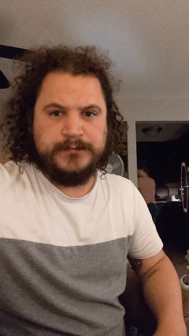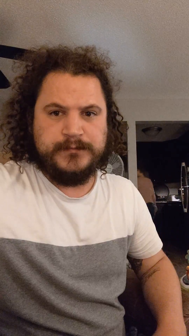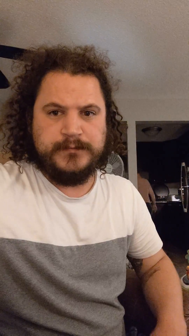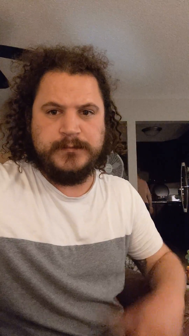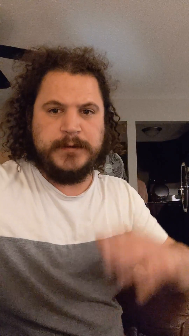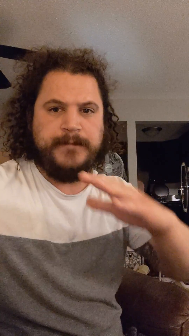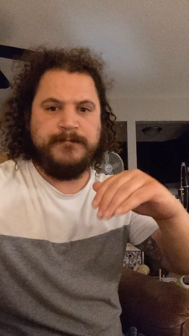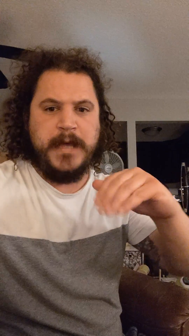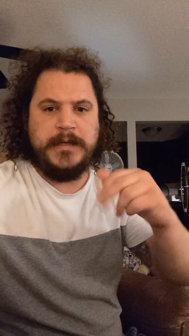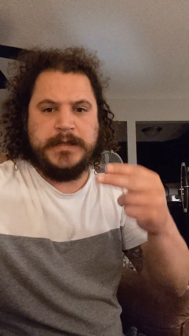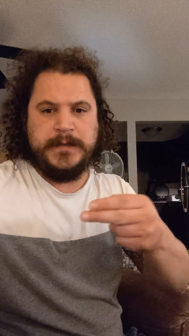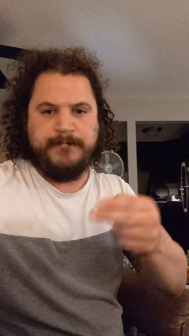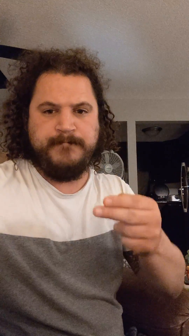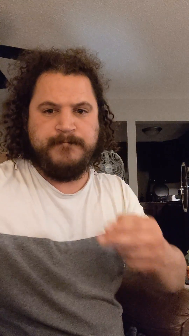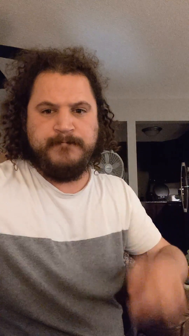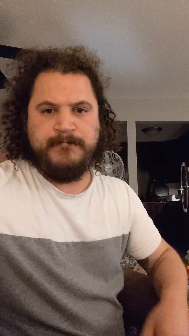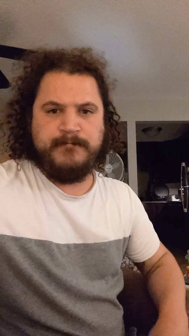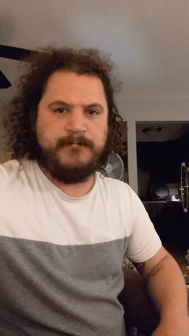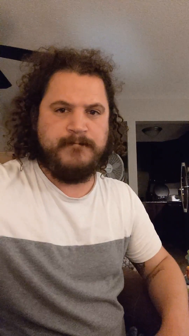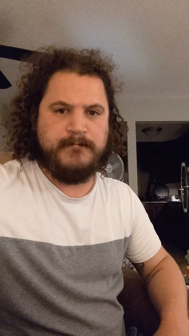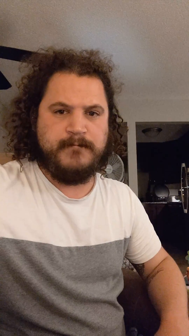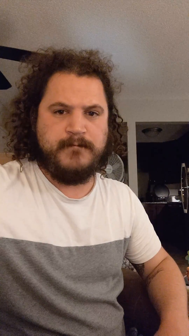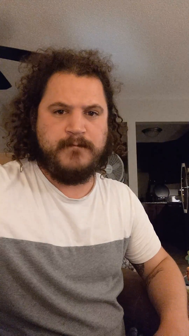pet's name